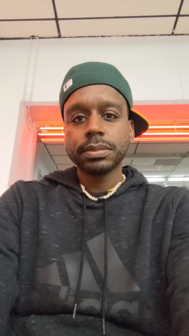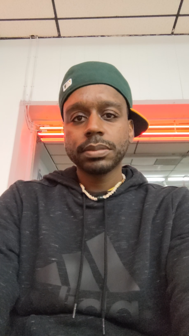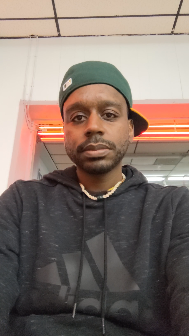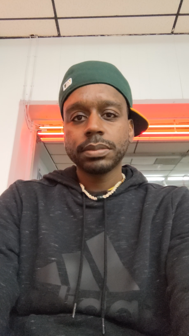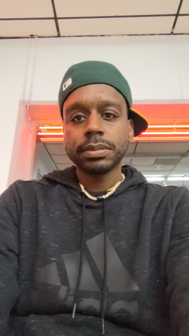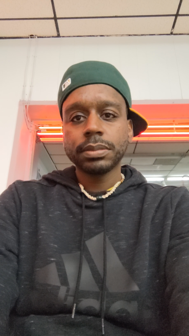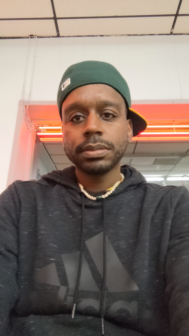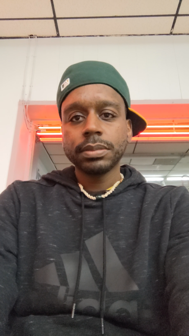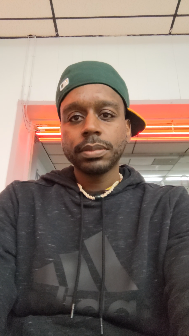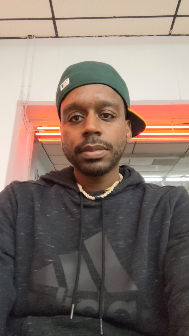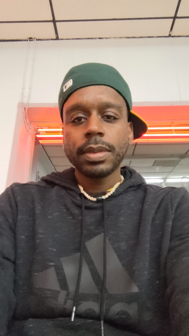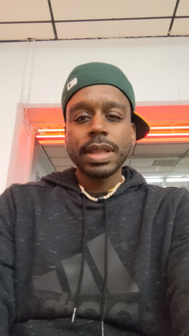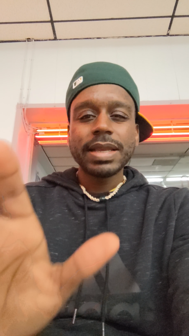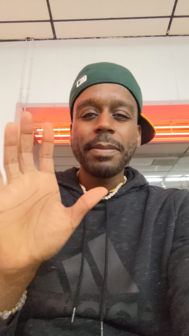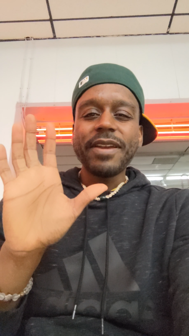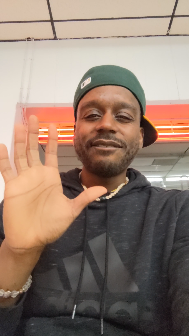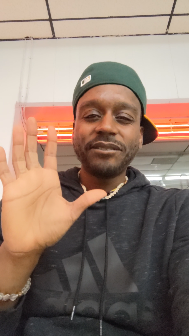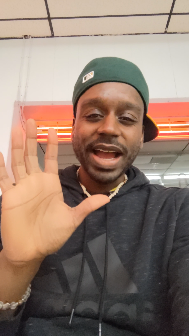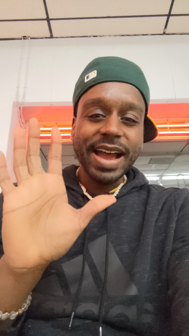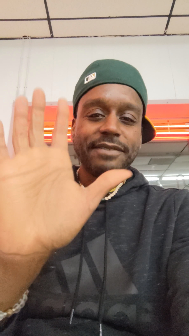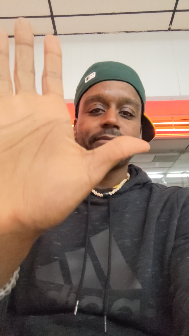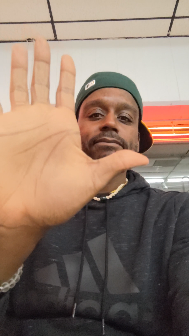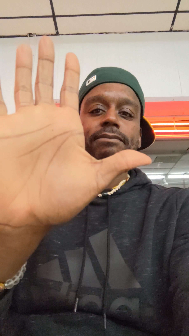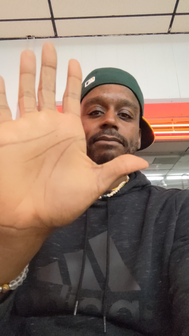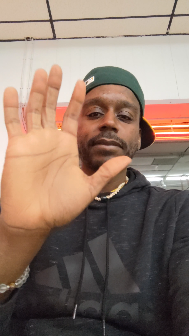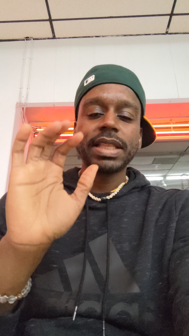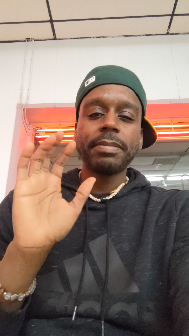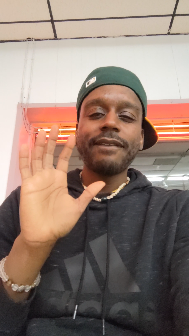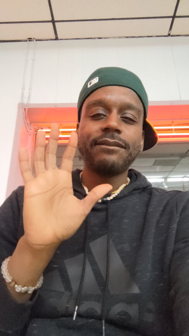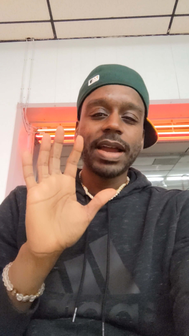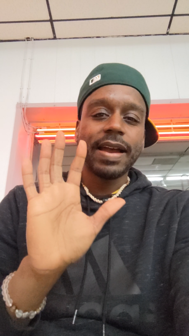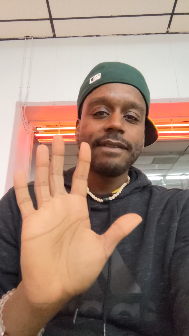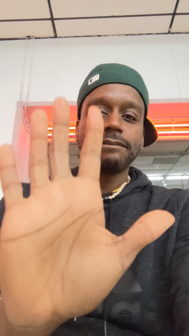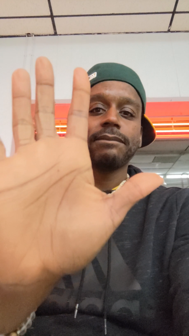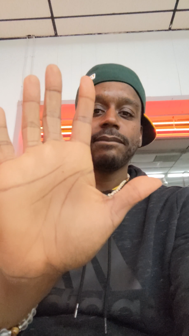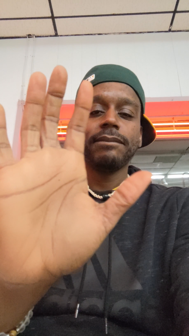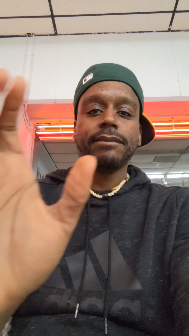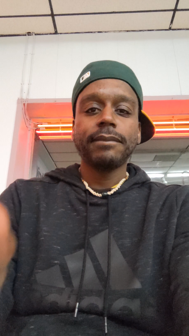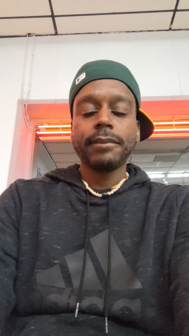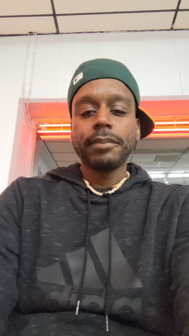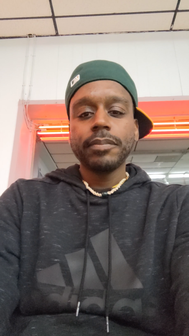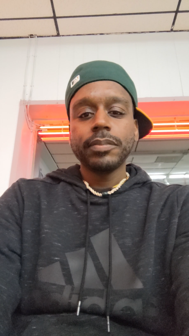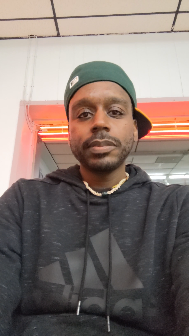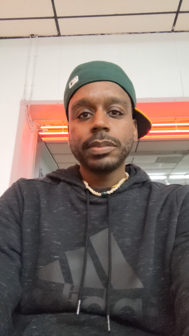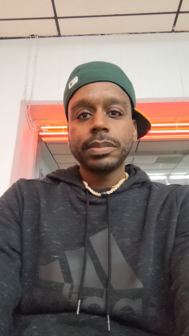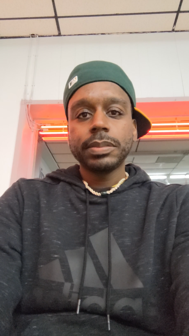give me five